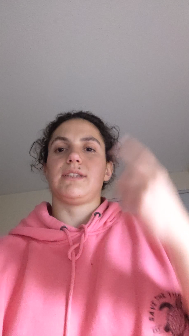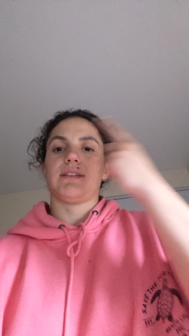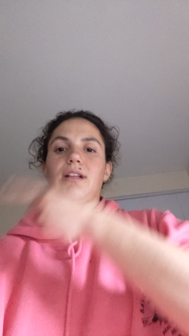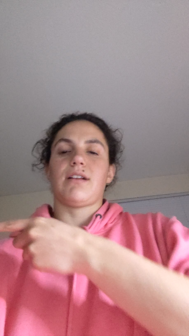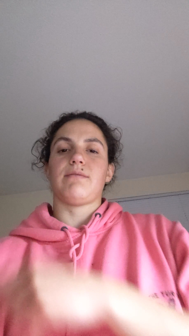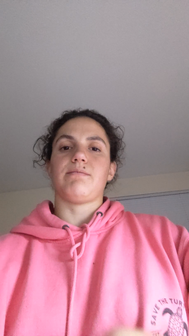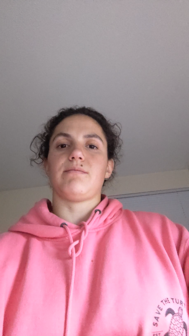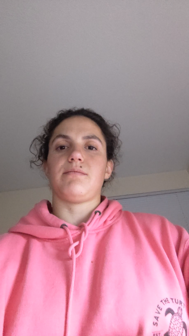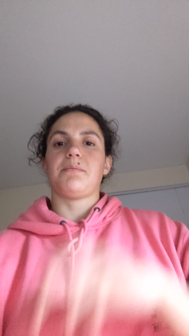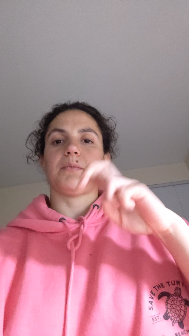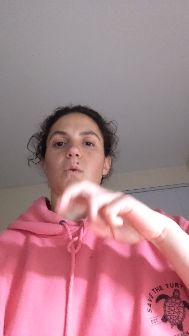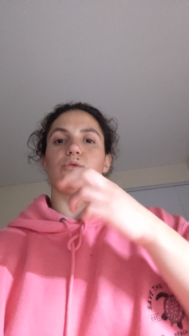potato chip